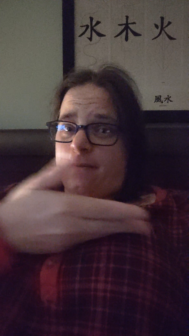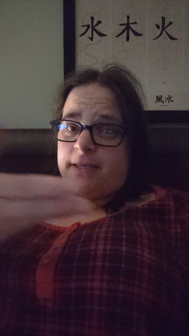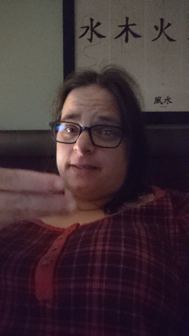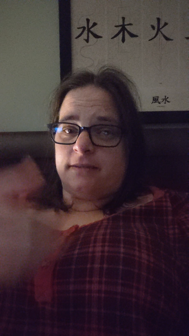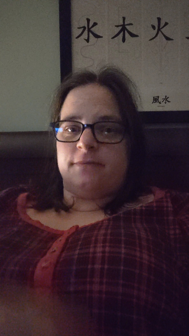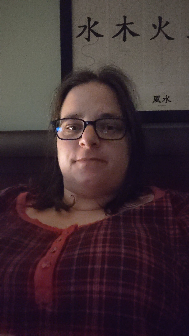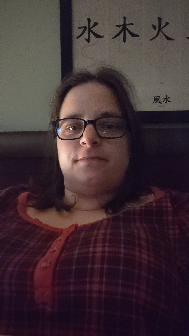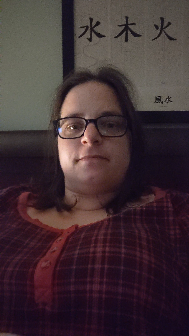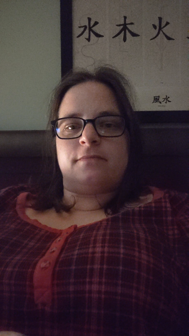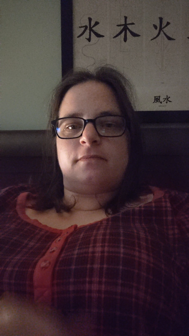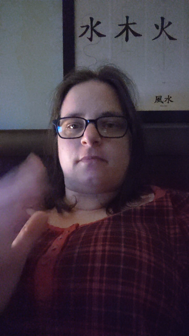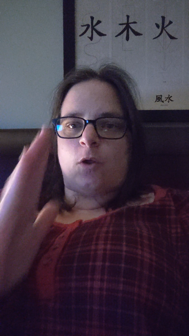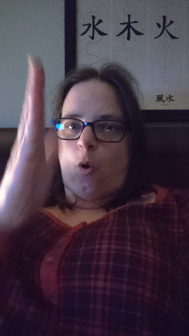over